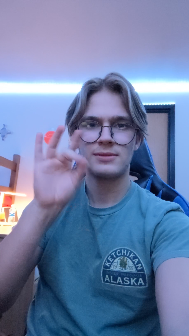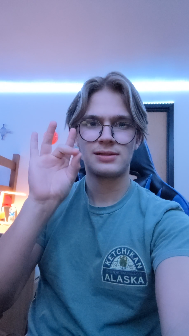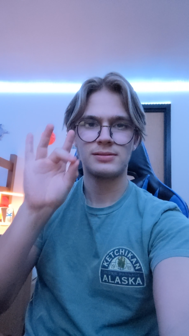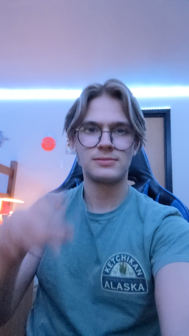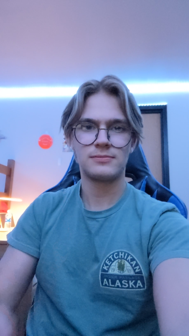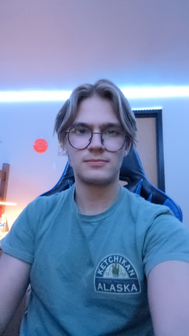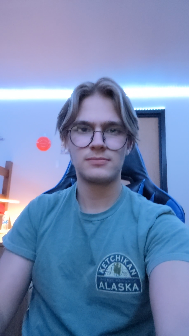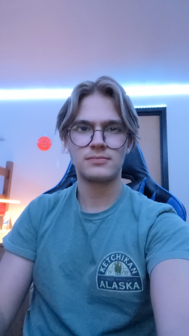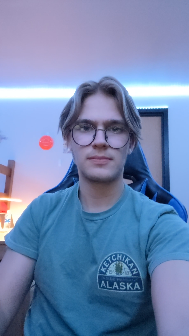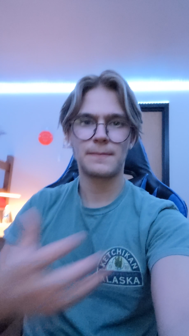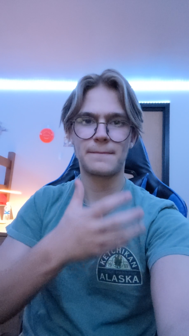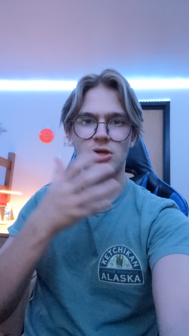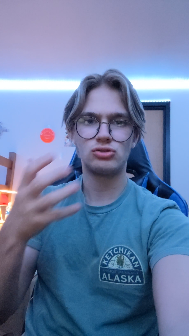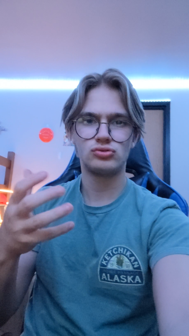much